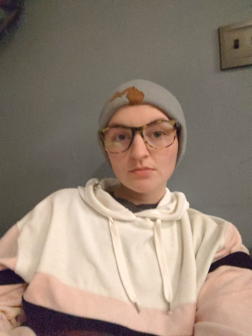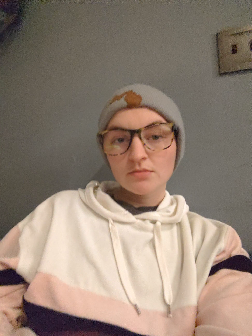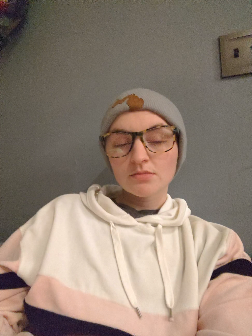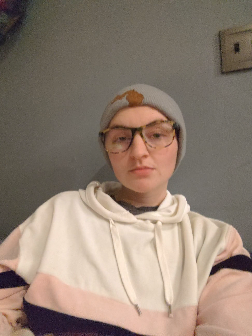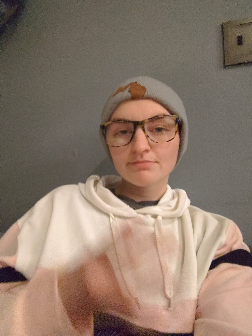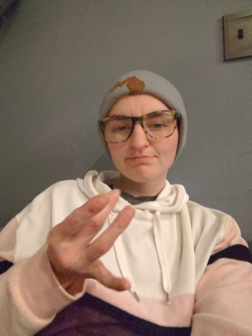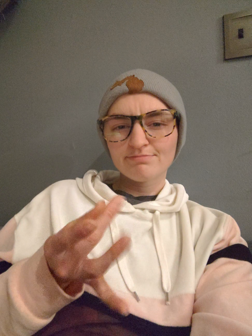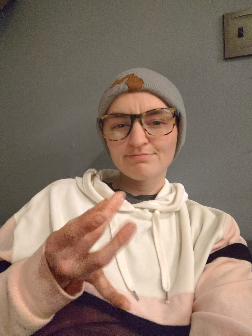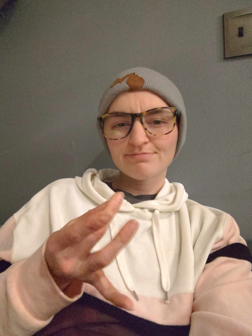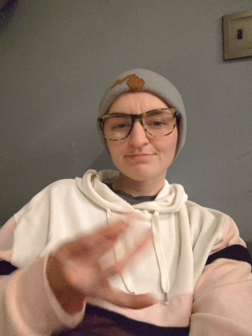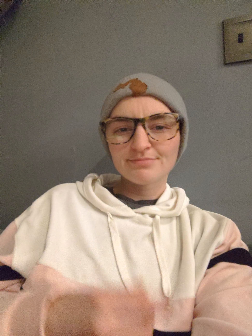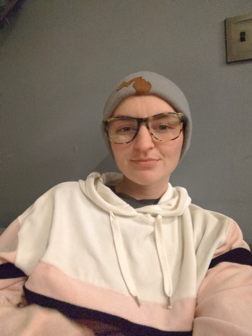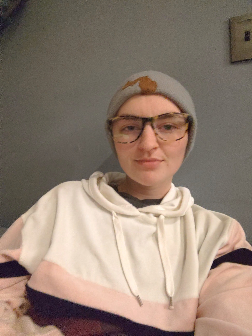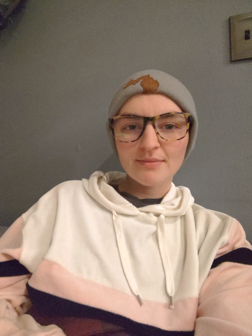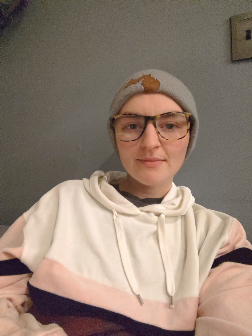sticky